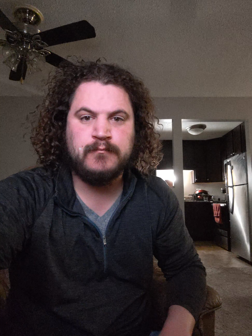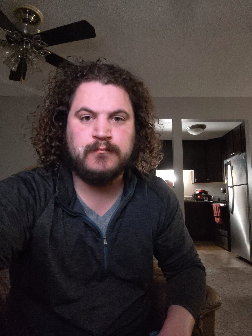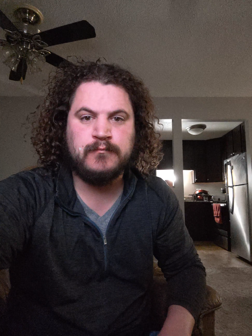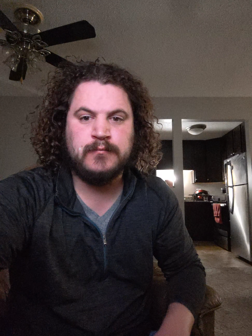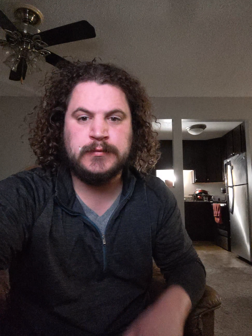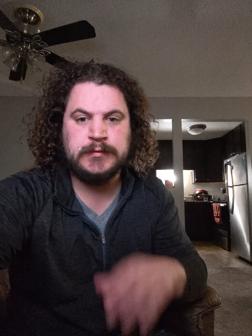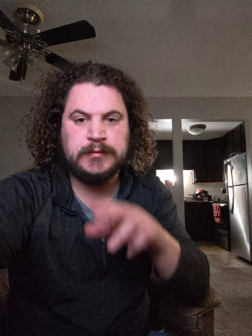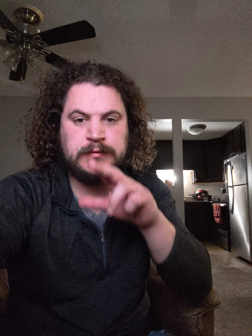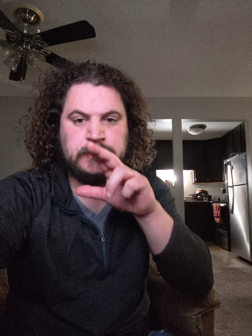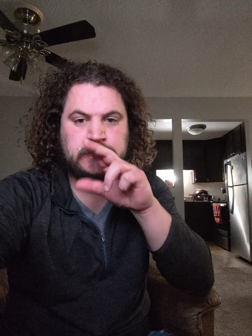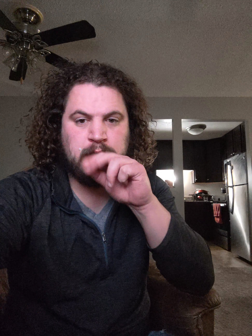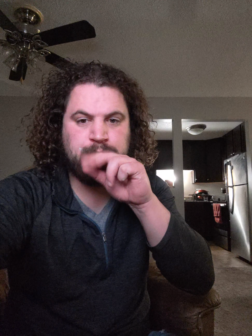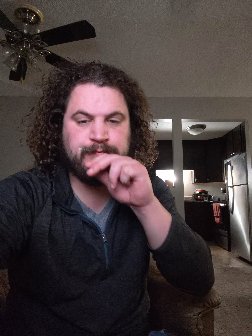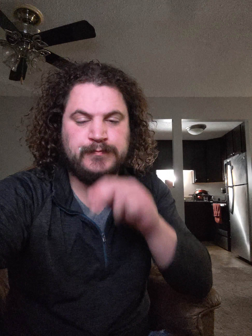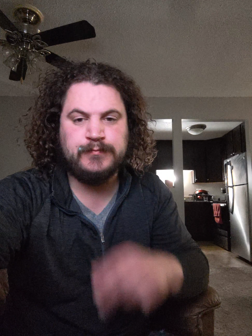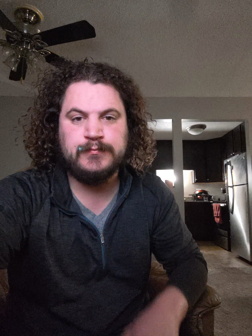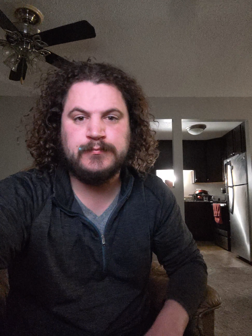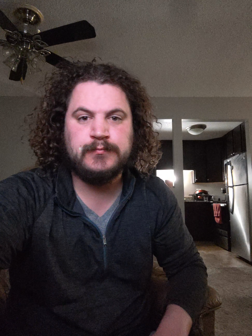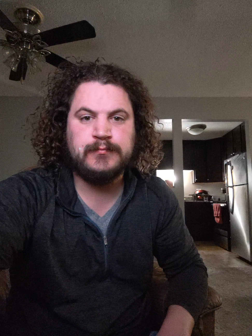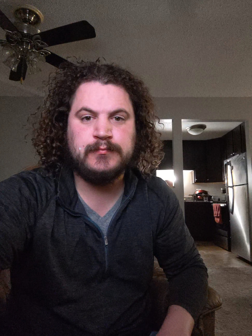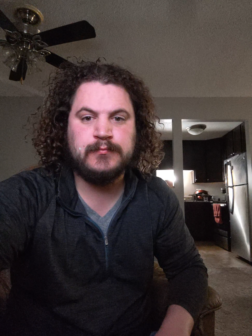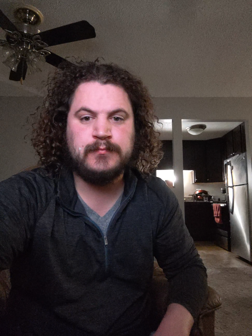duck